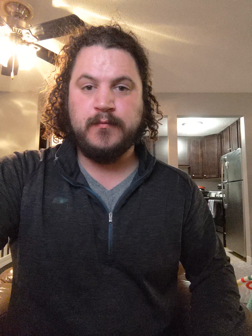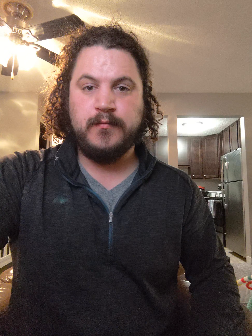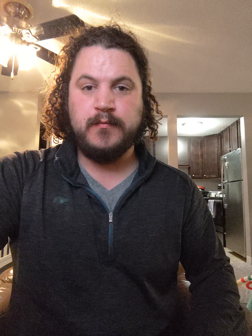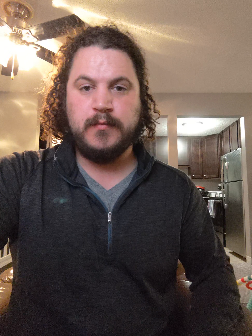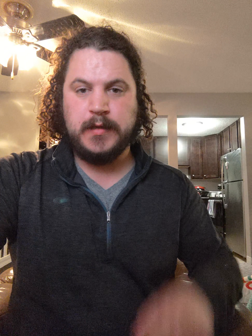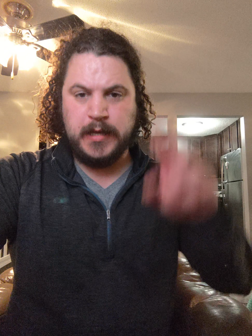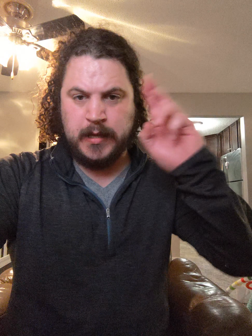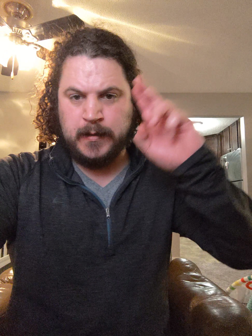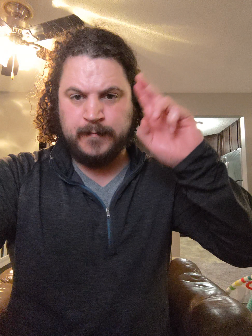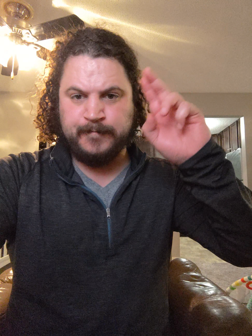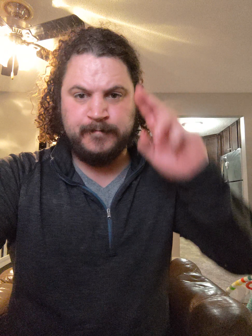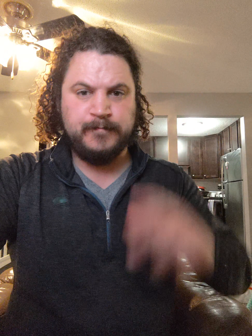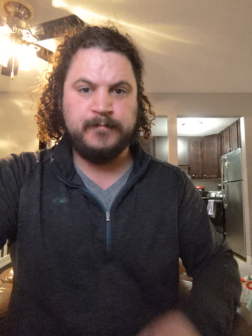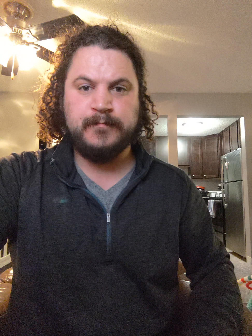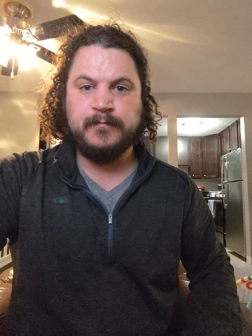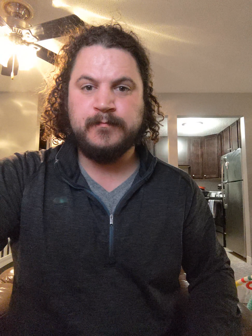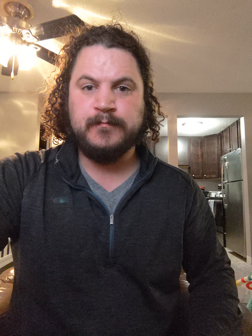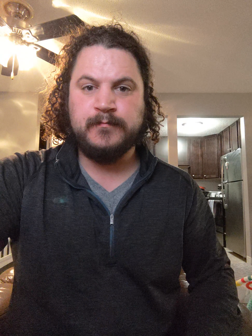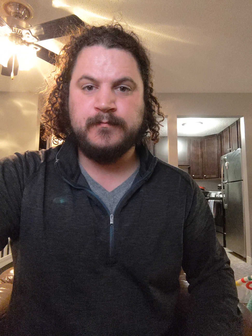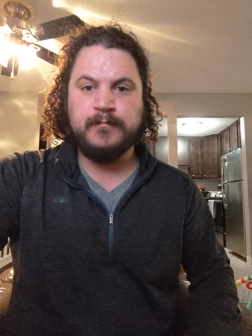uncle